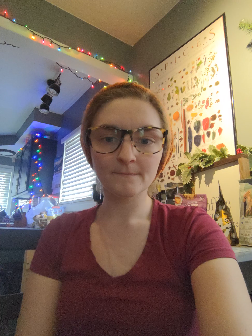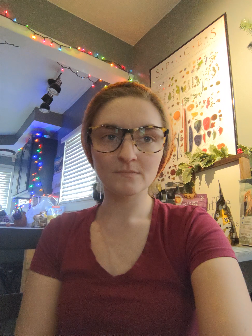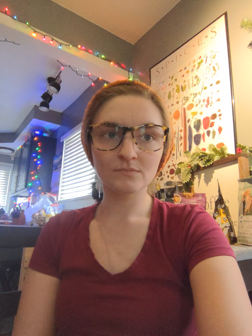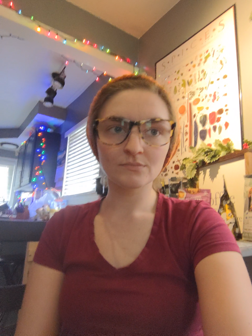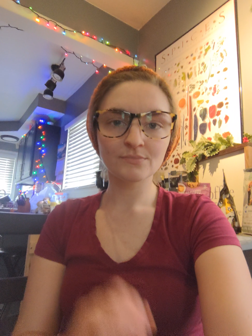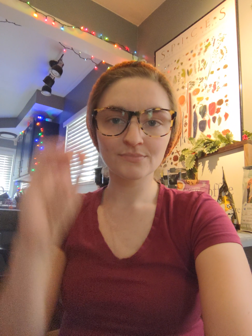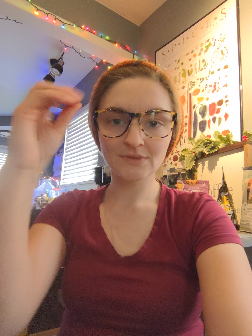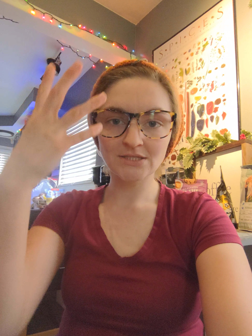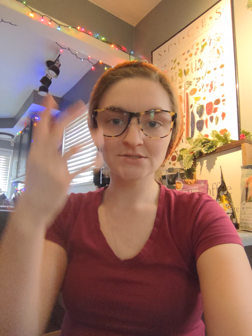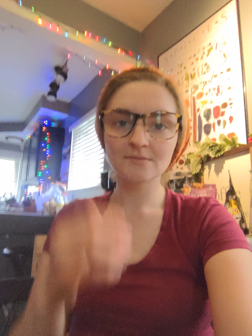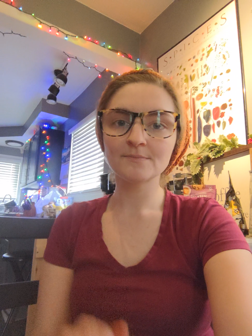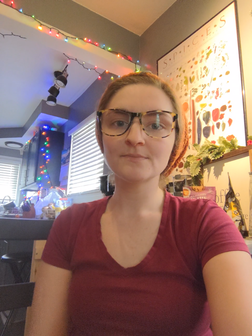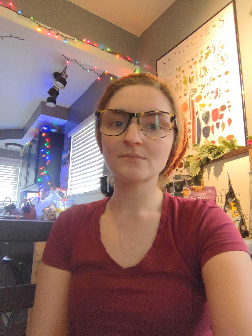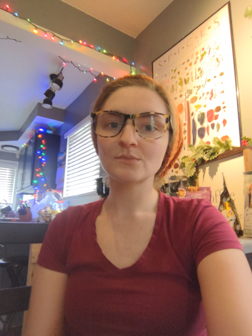sun